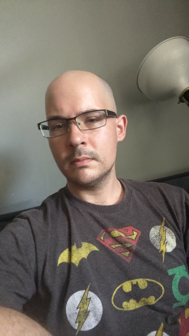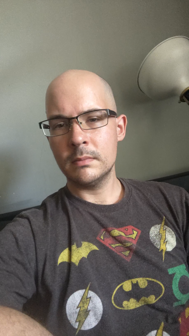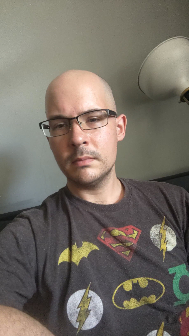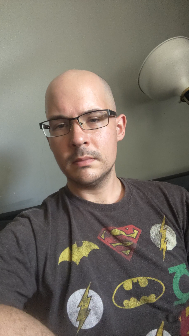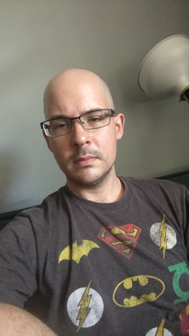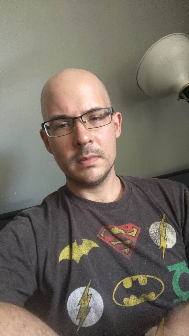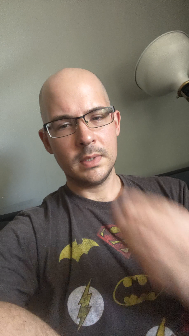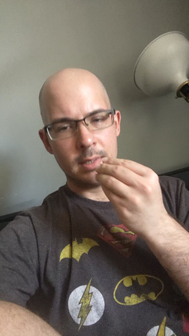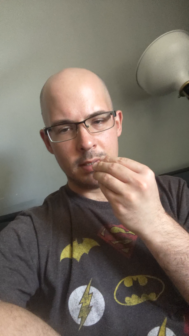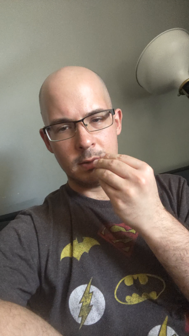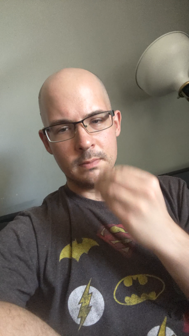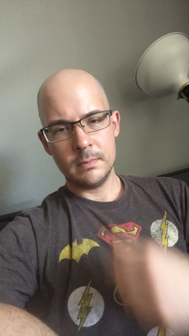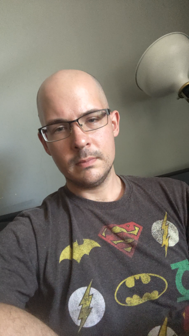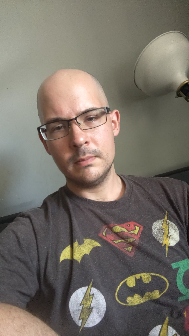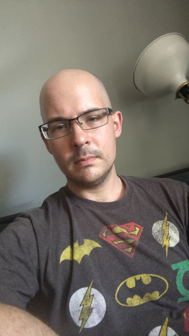eat